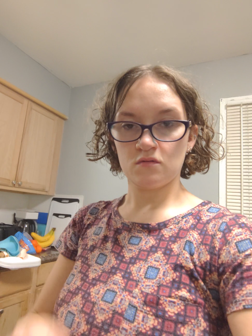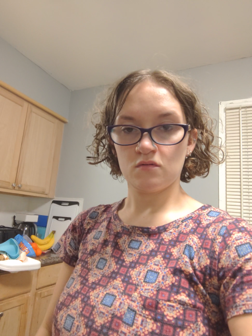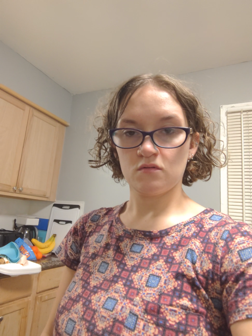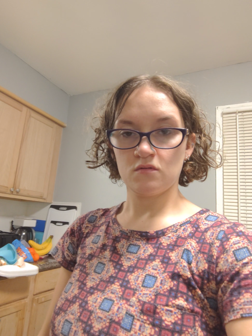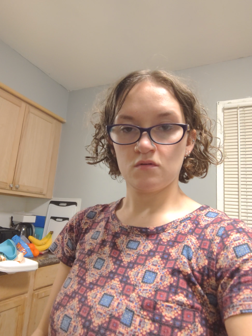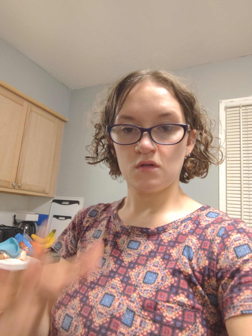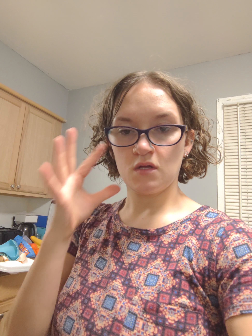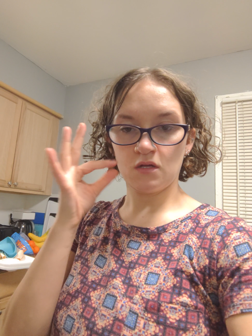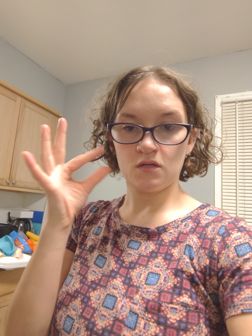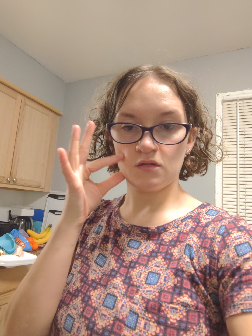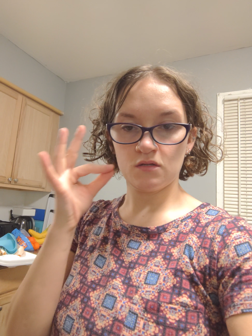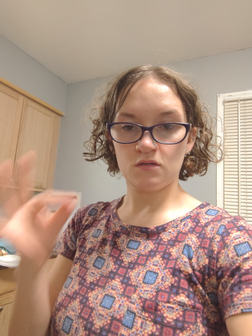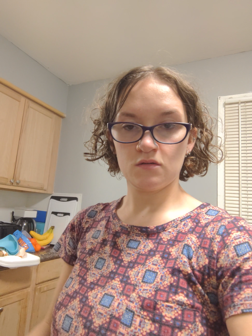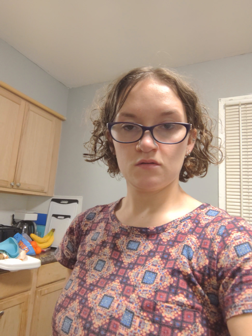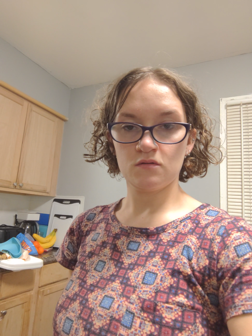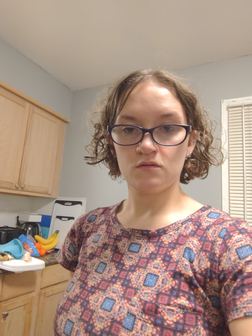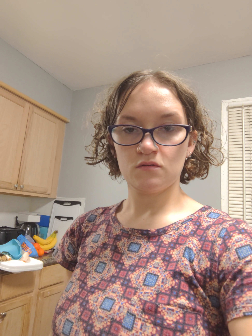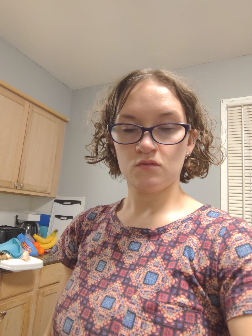cat